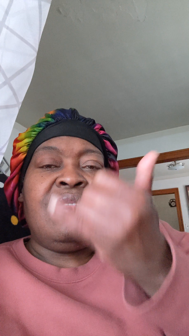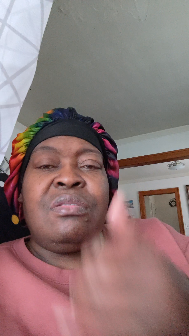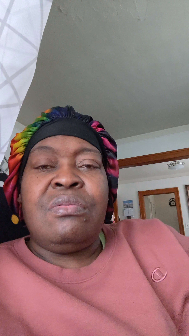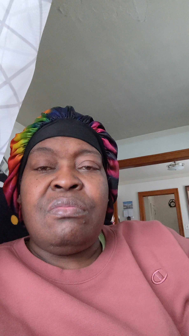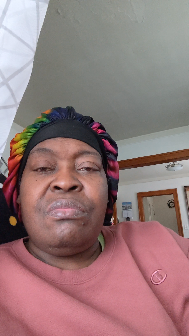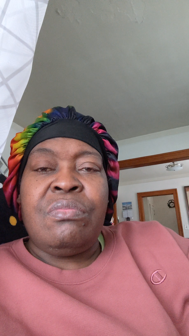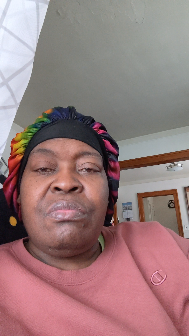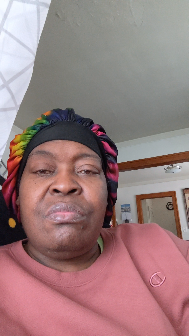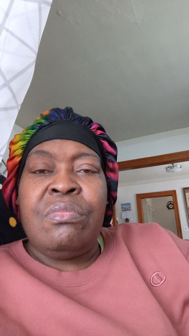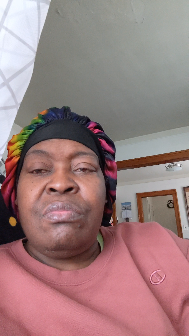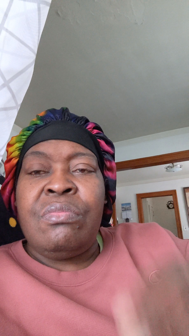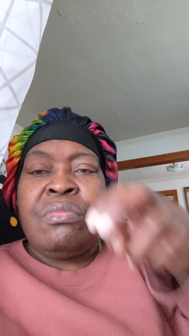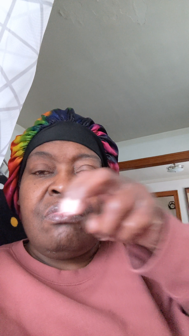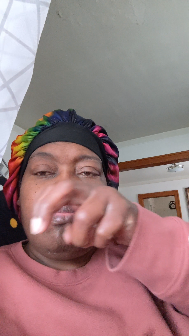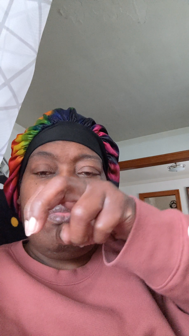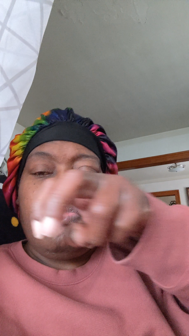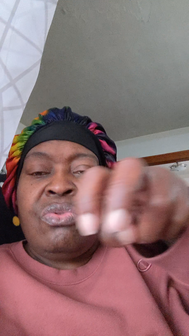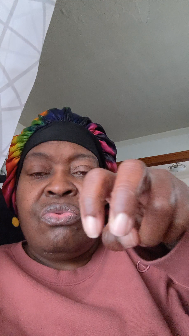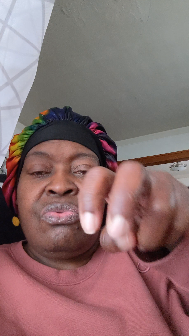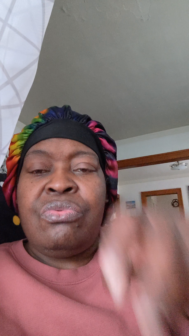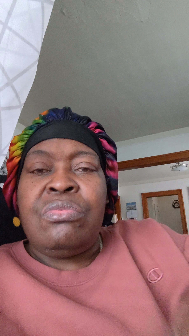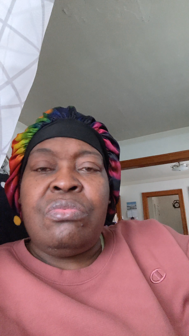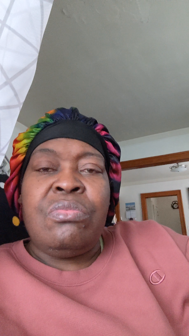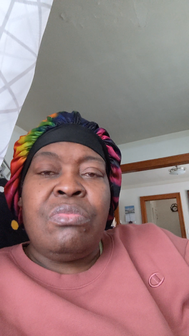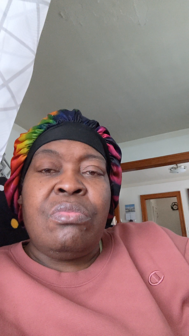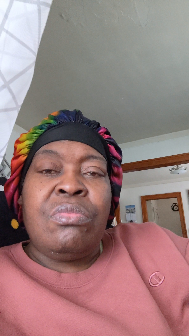bench